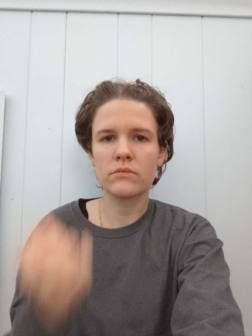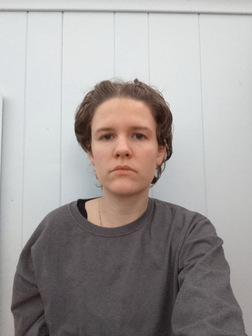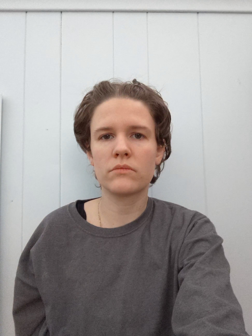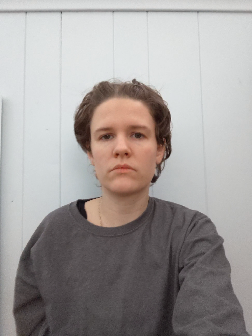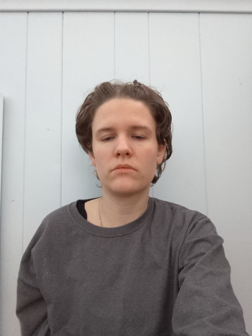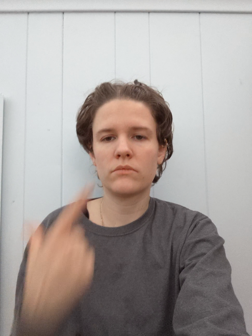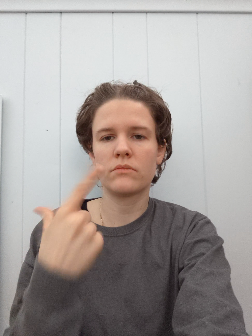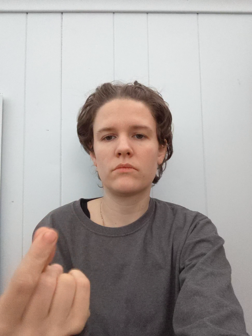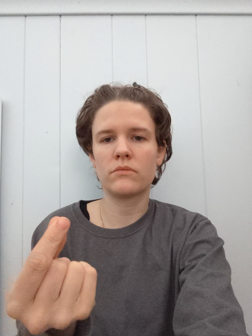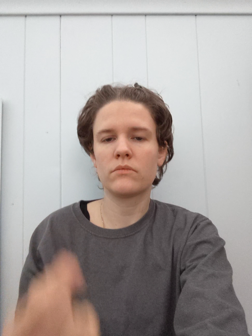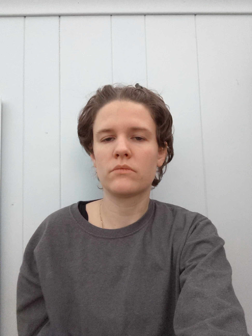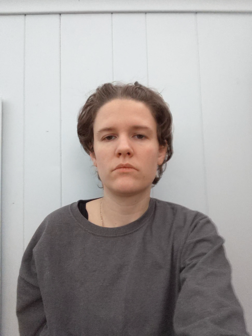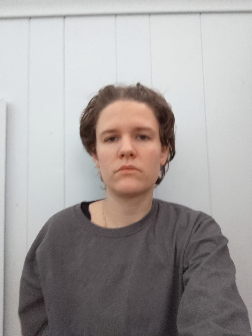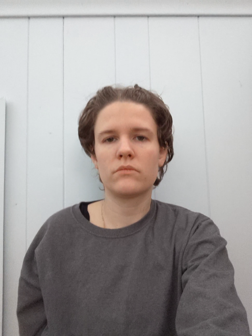go